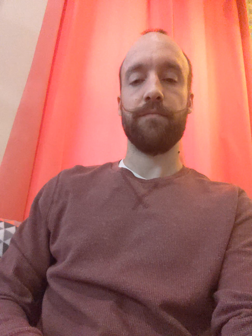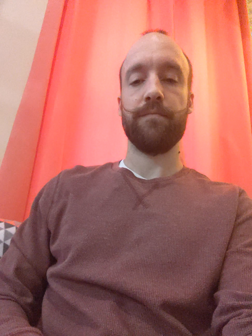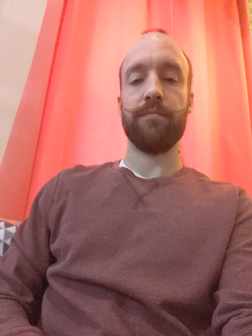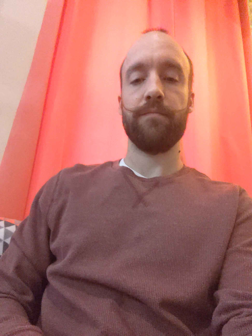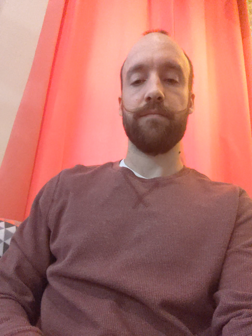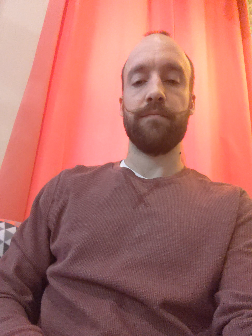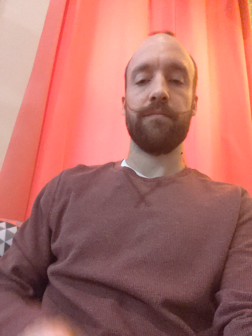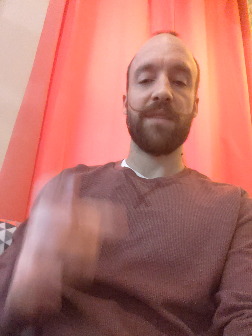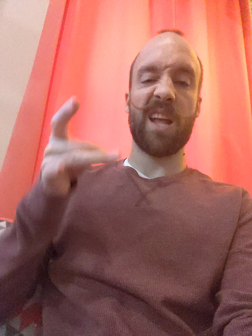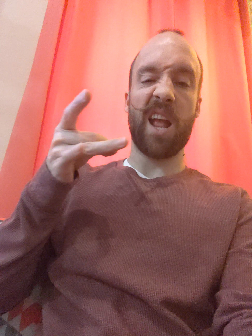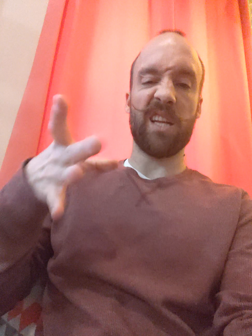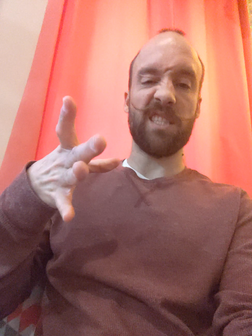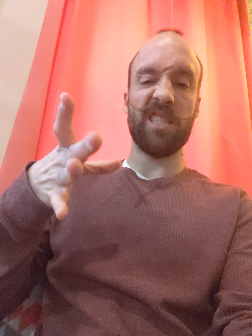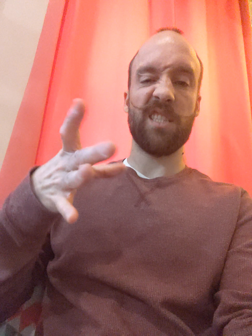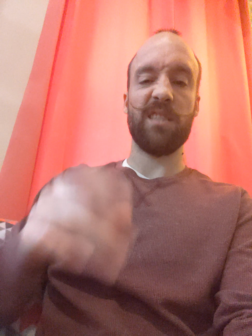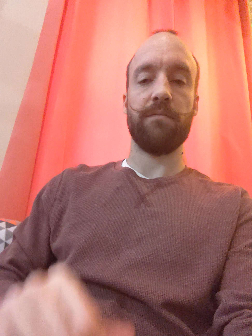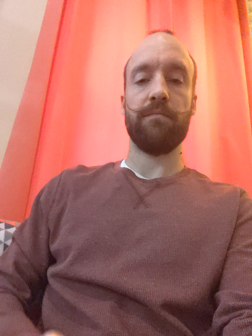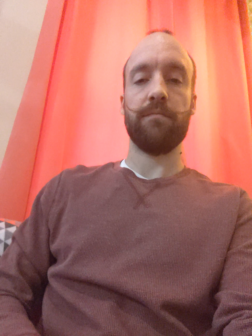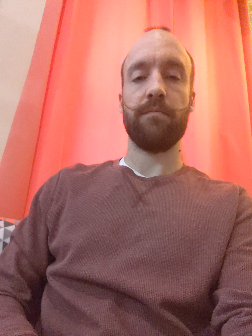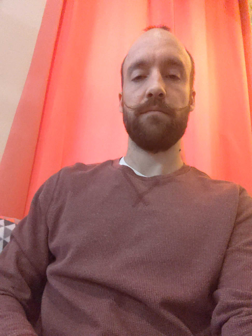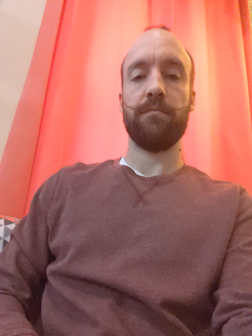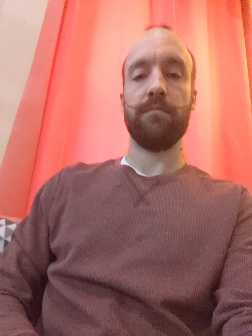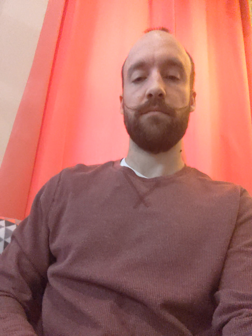hate